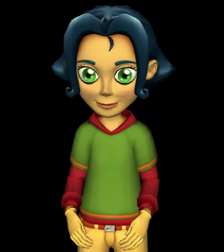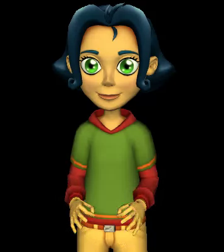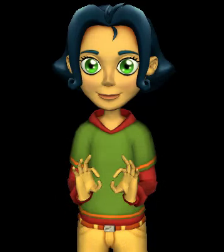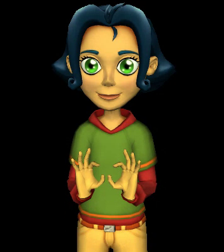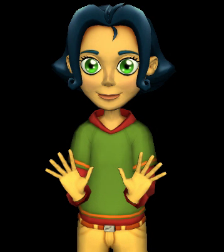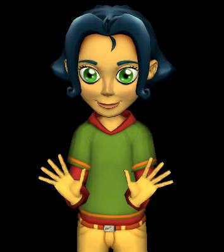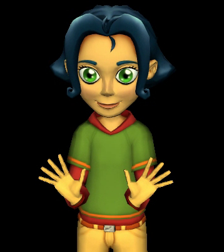وقت